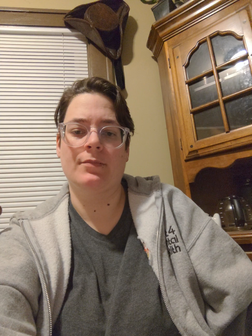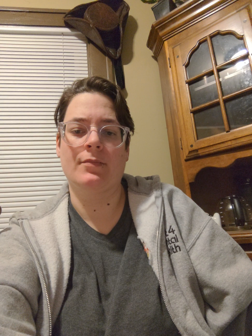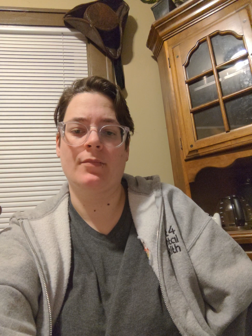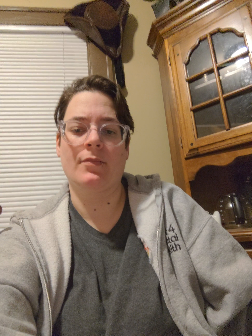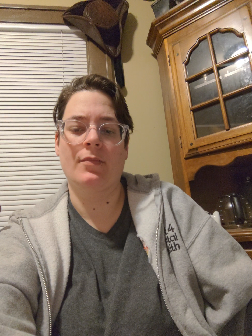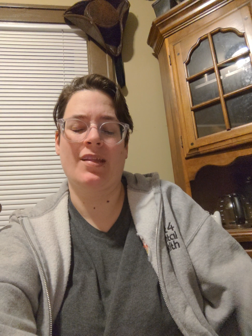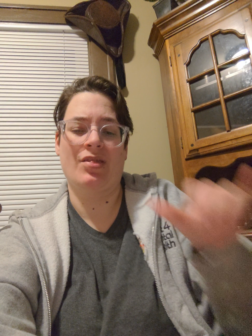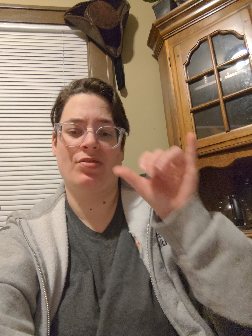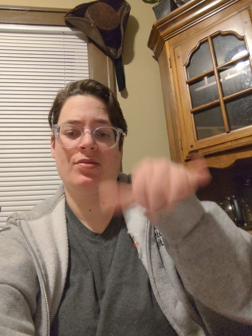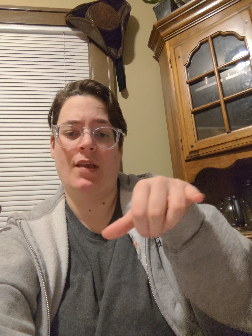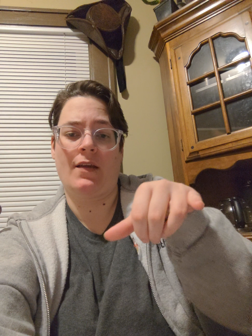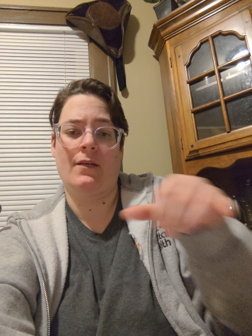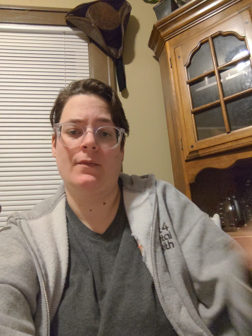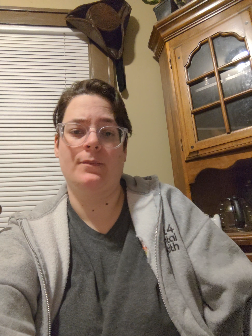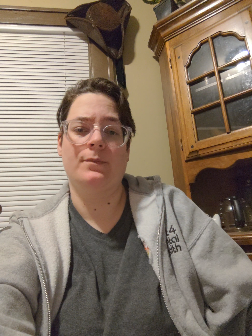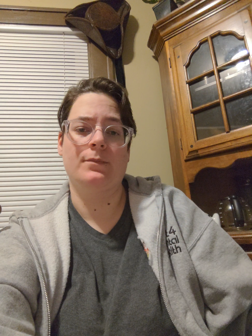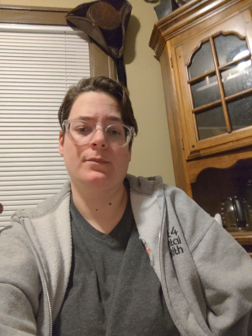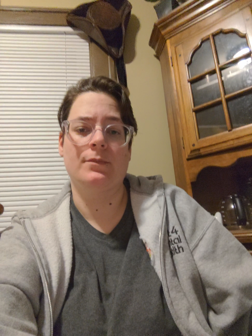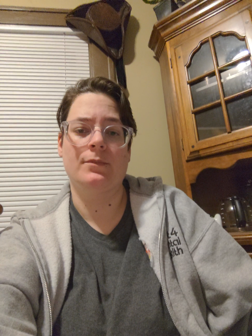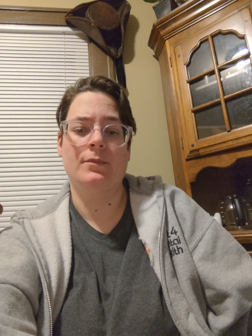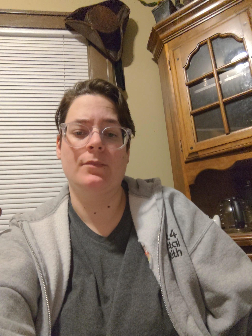that